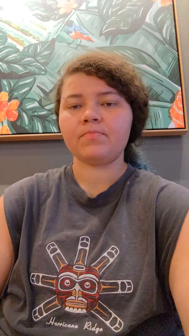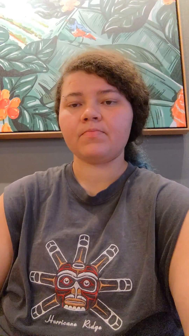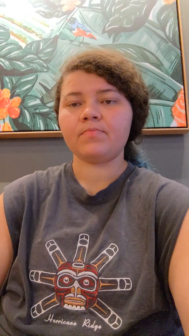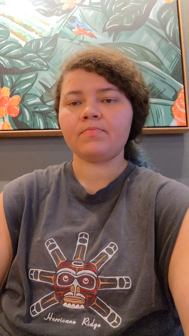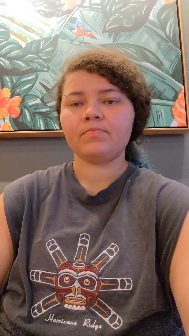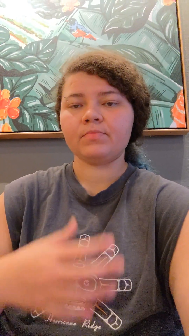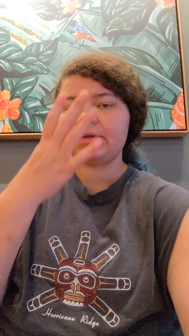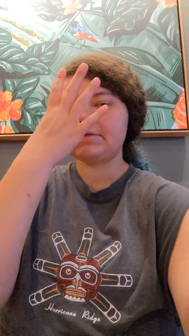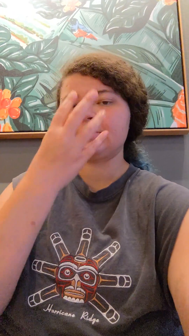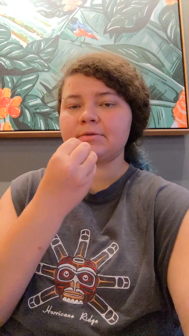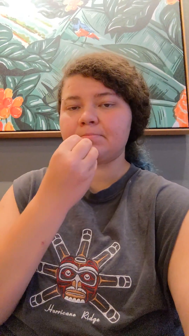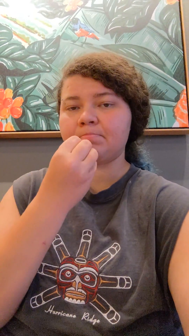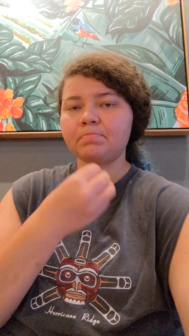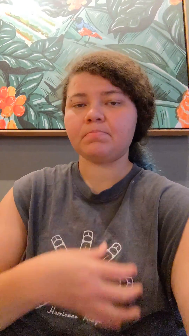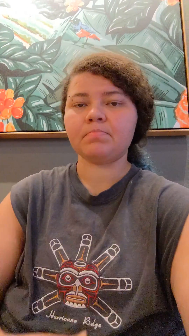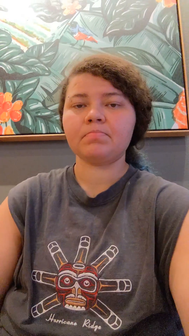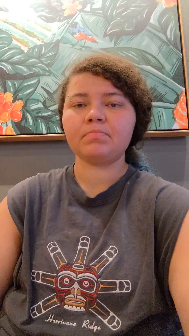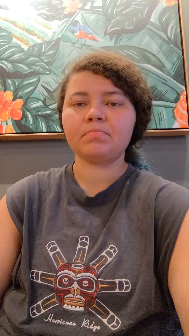asleep